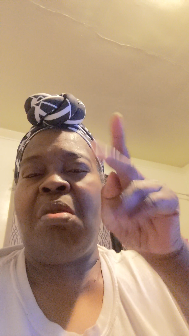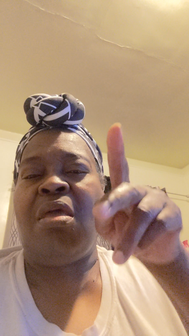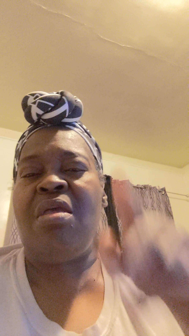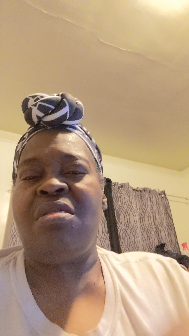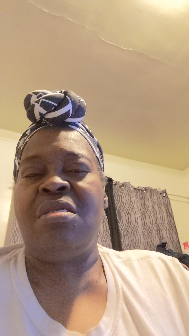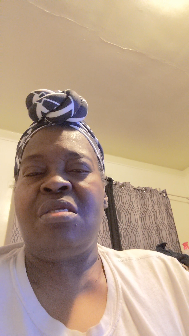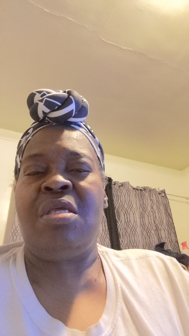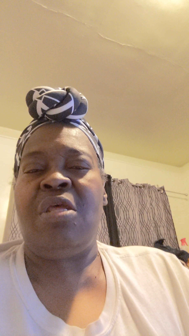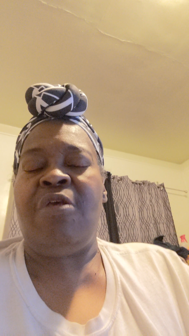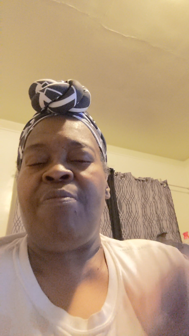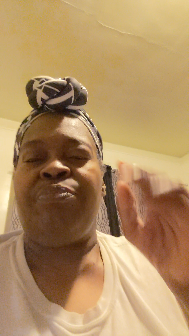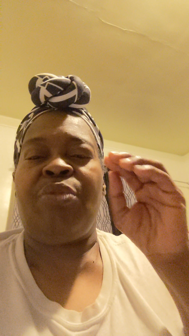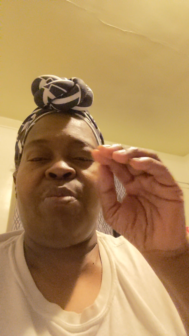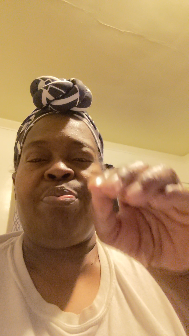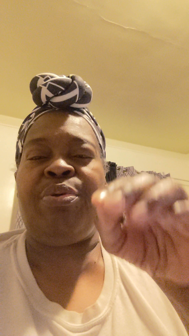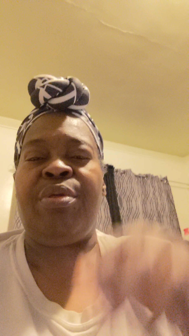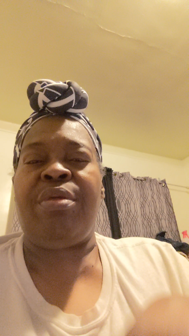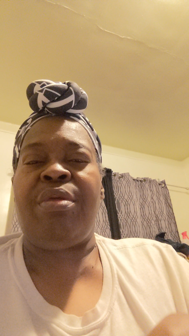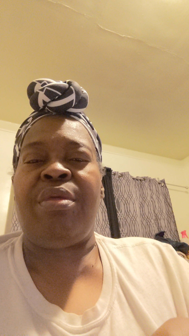put